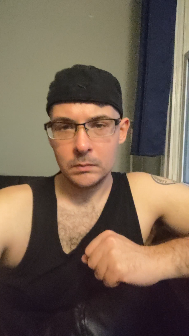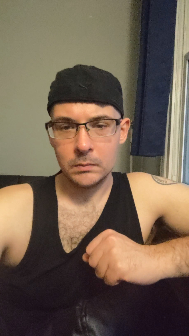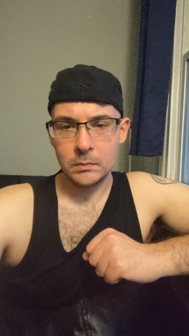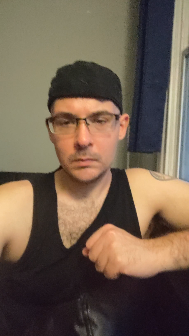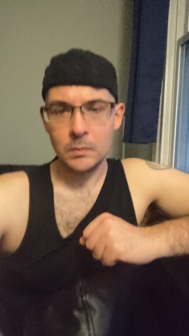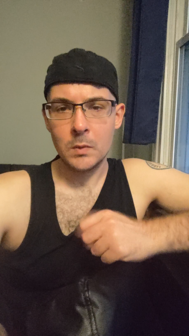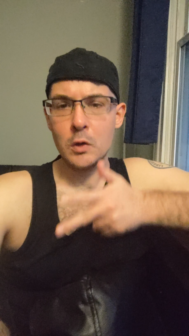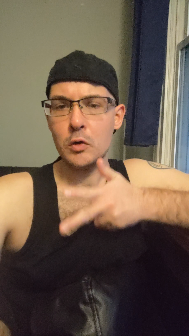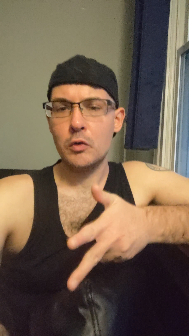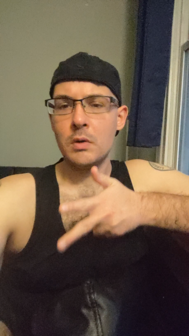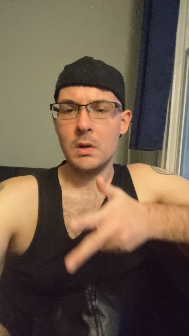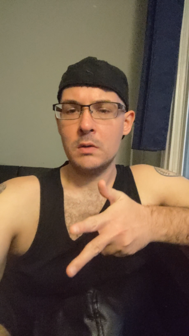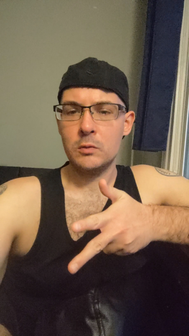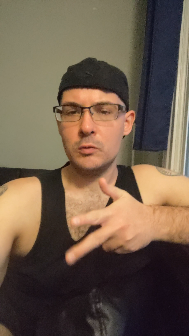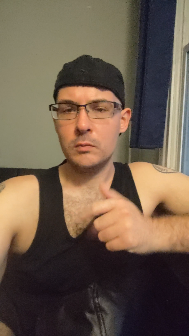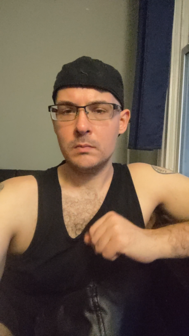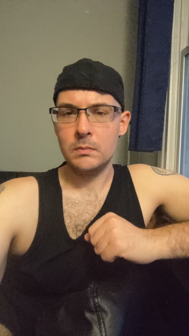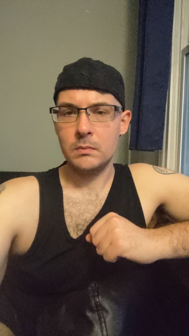garage